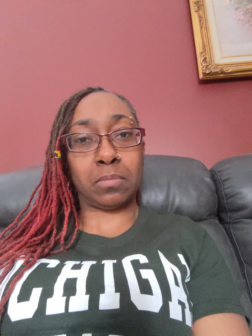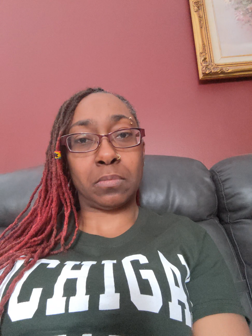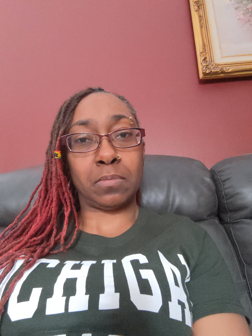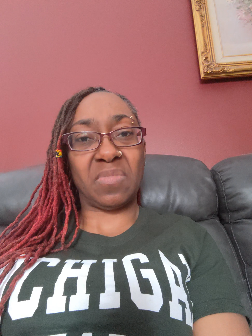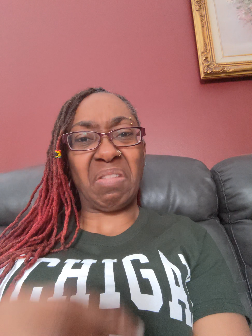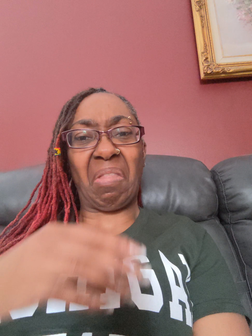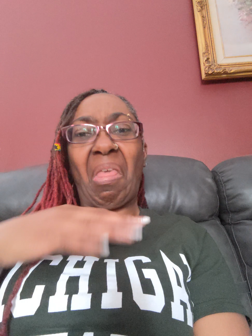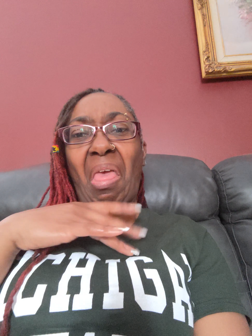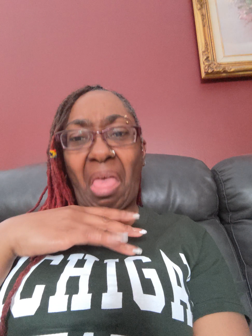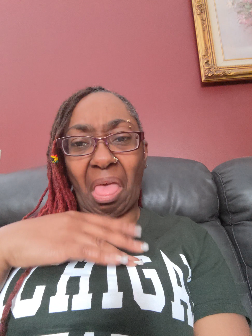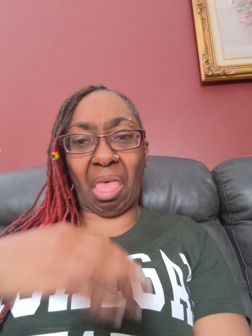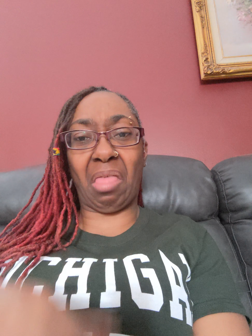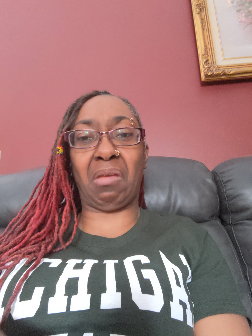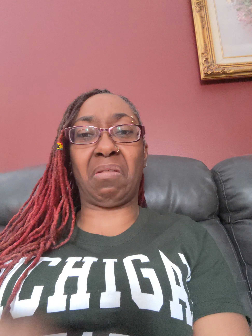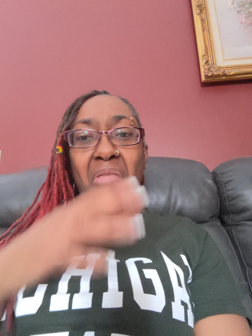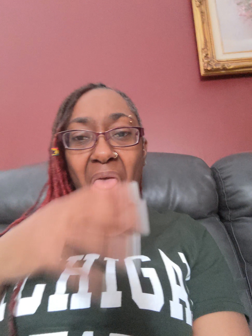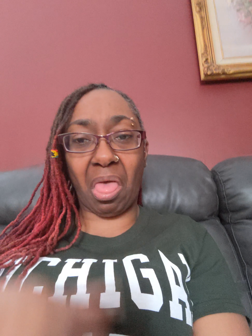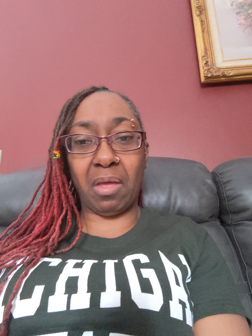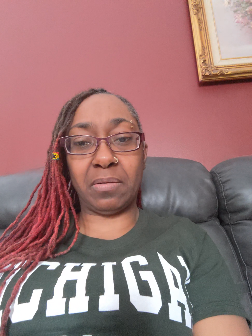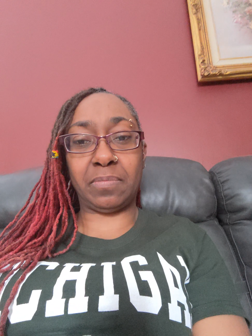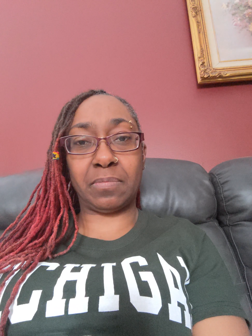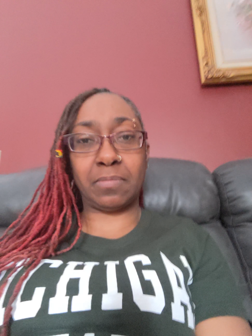yucky